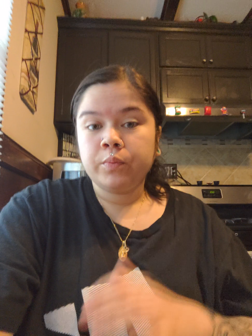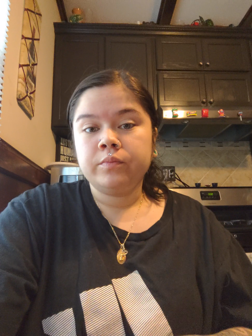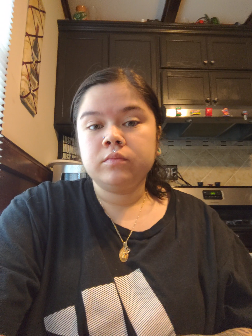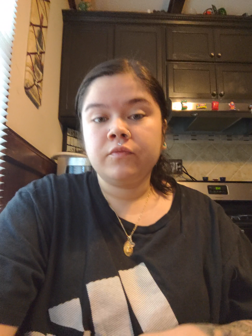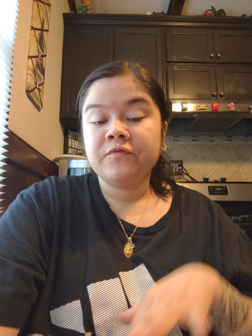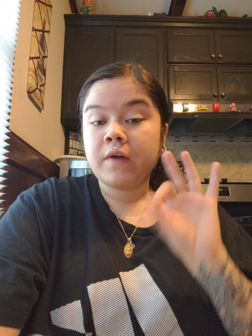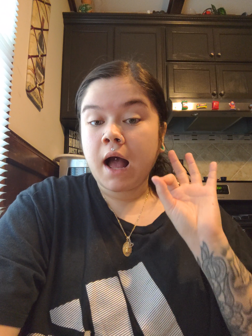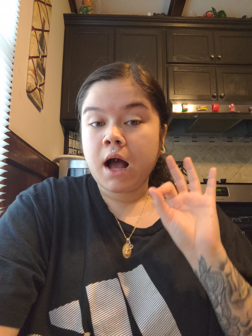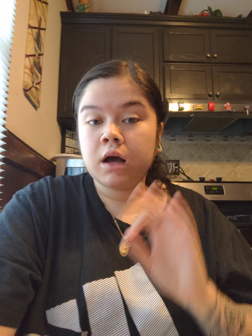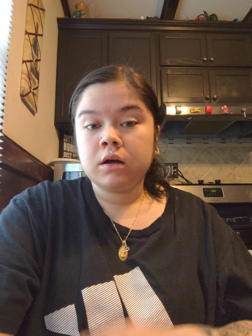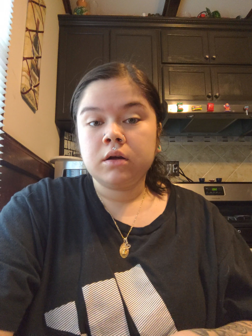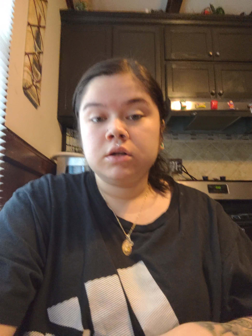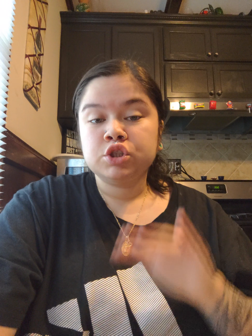find